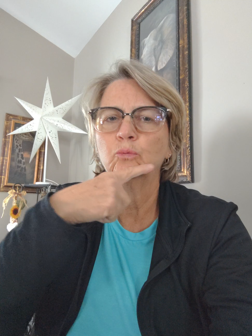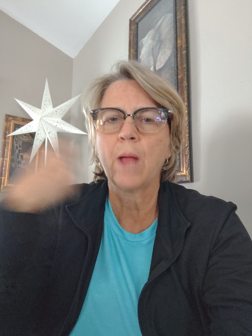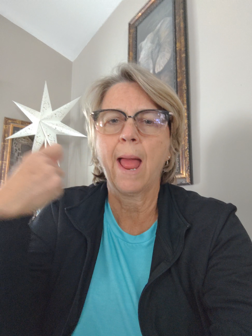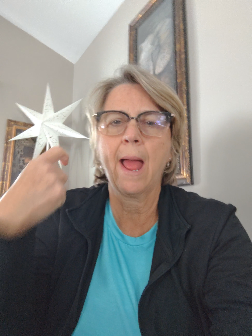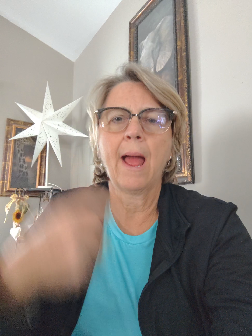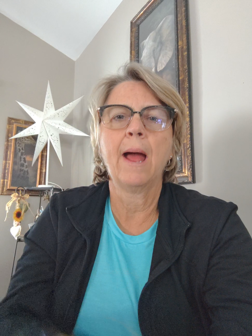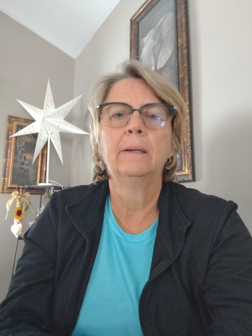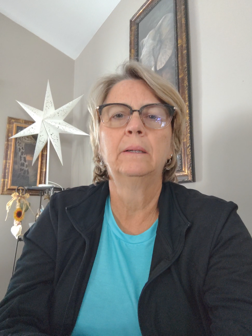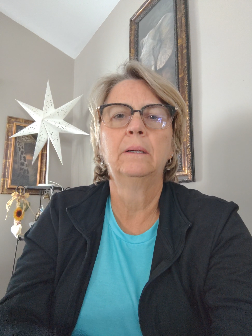dry